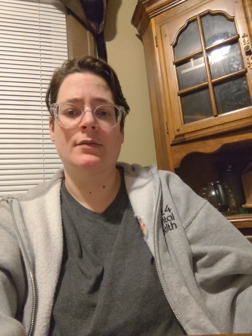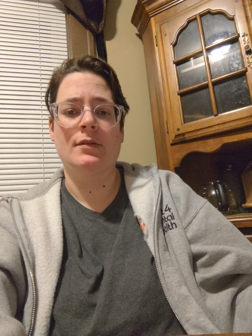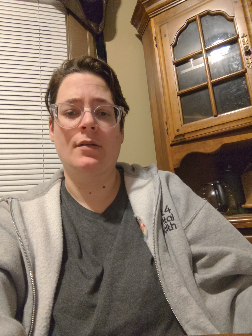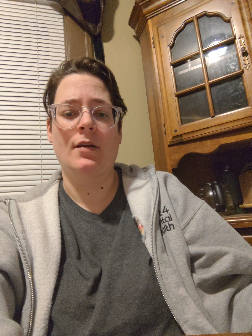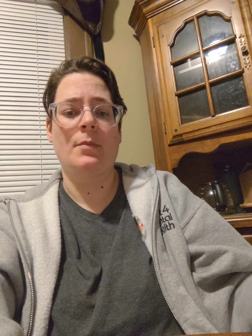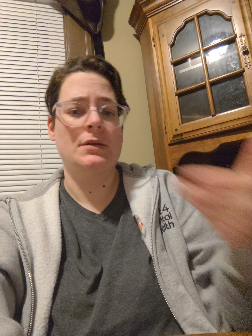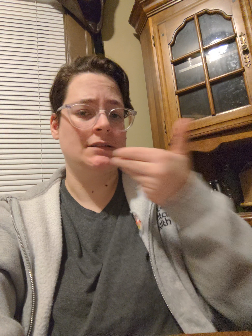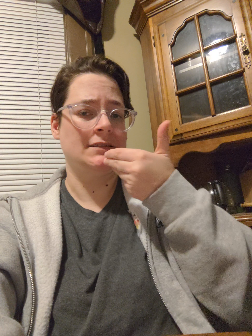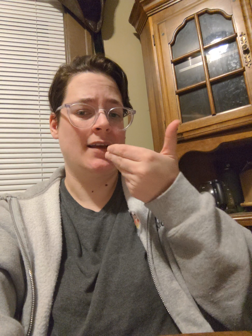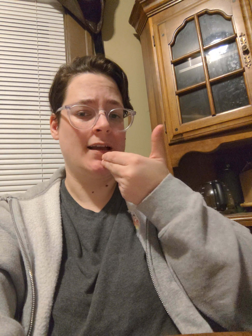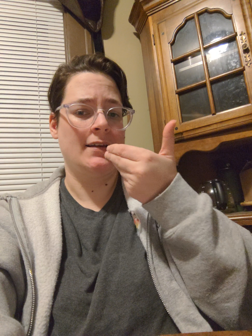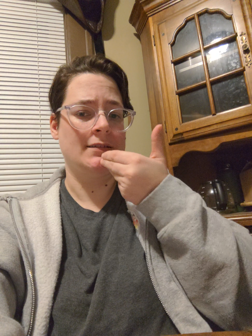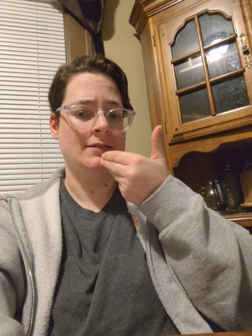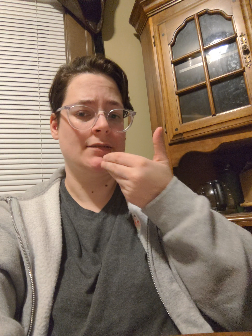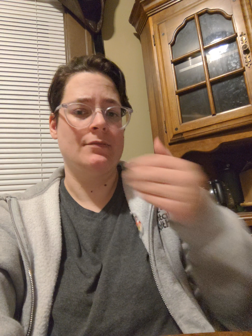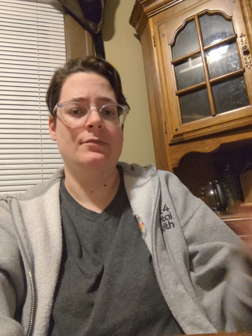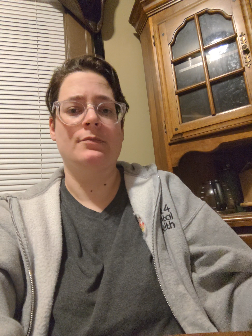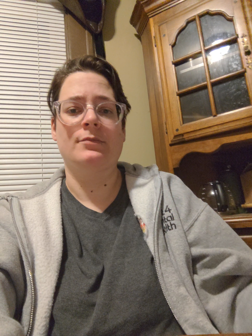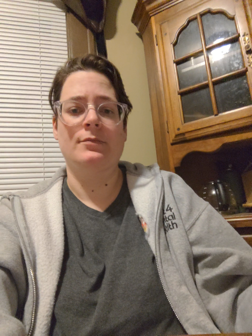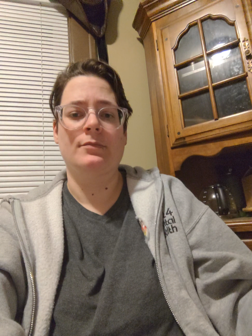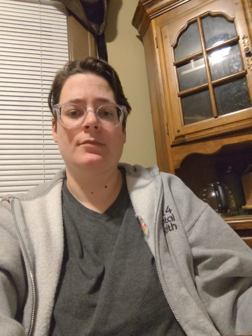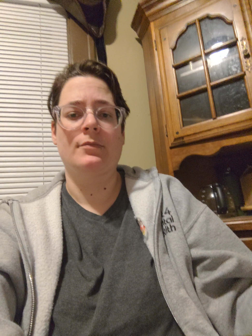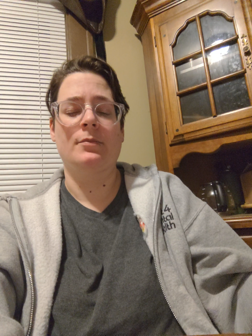pizza